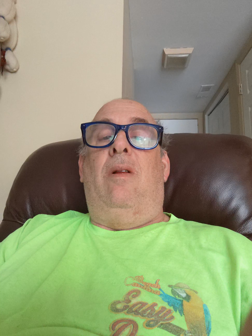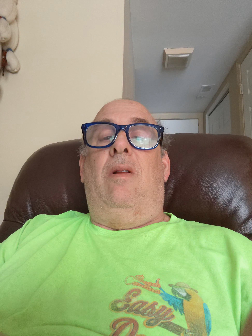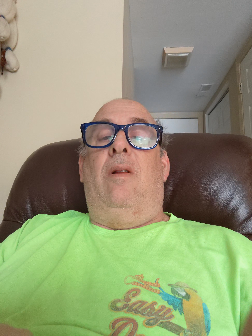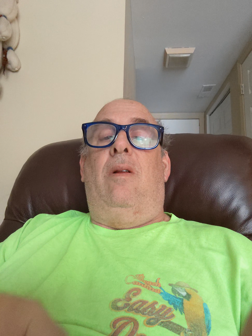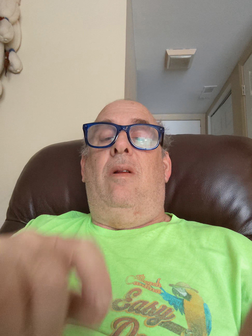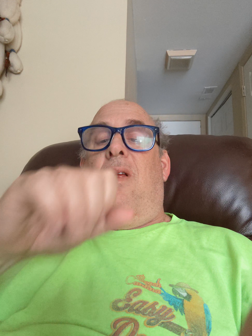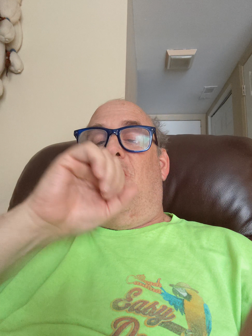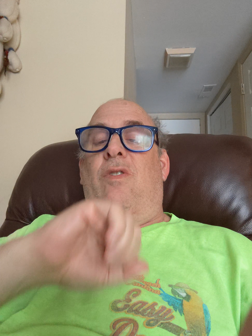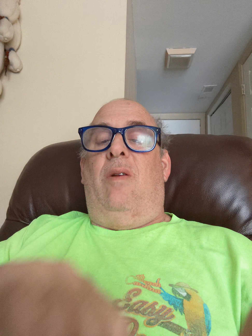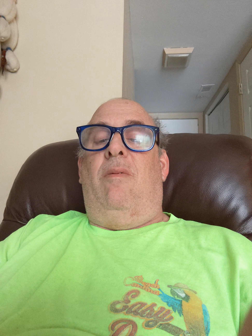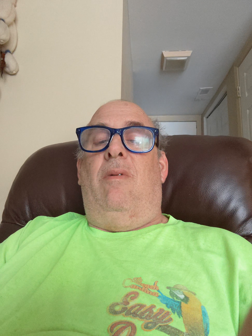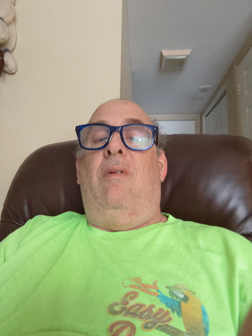ice cream